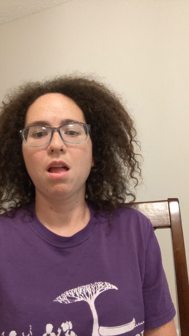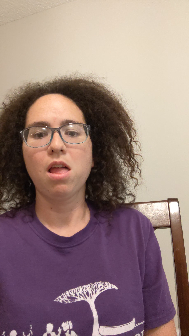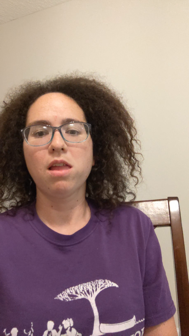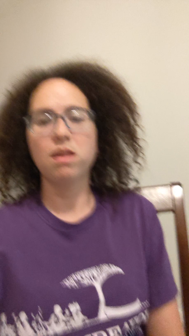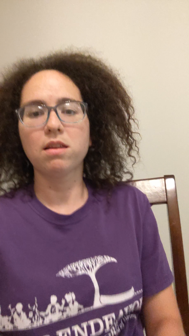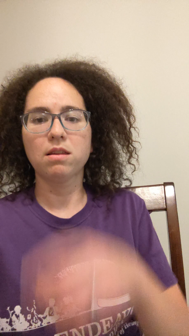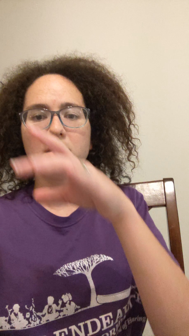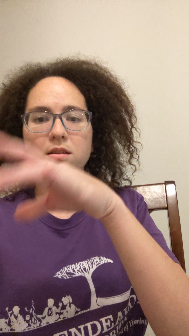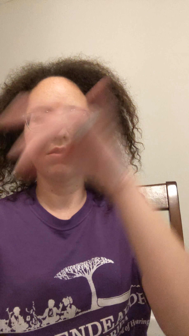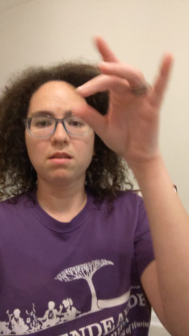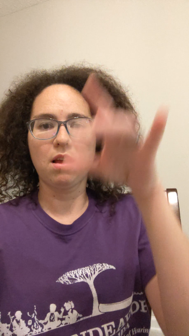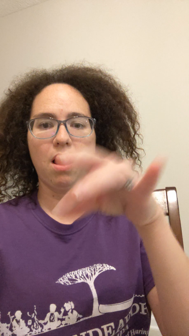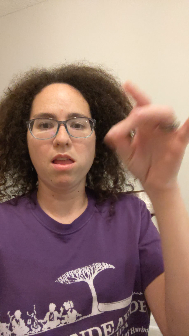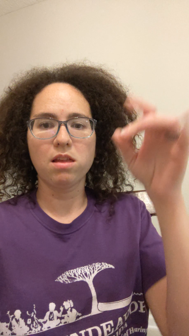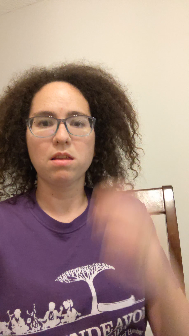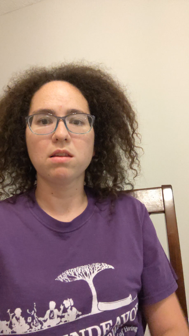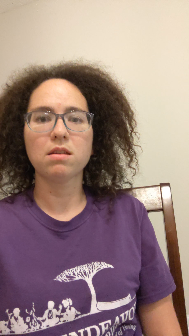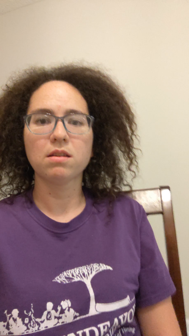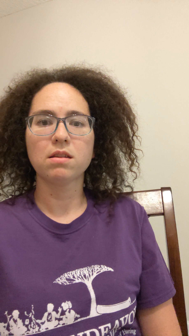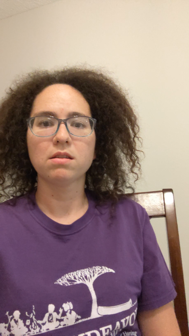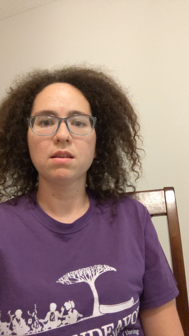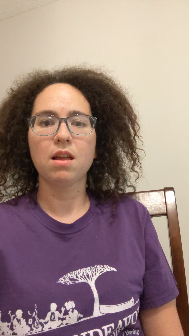choose